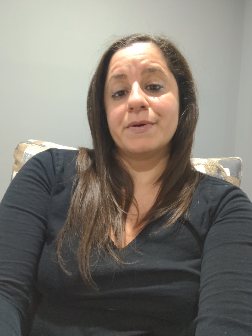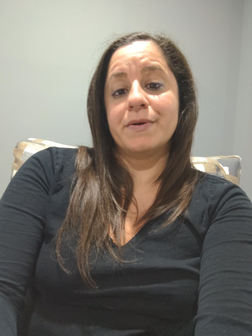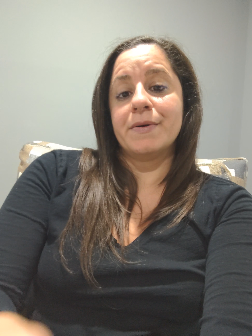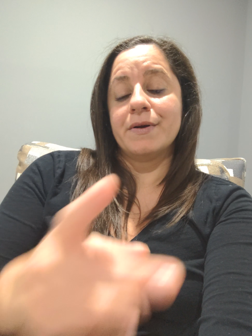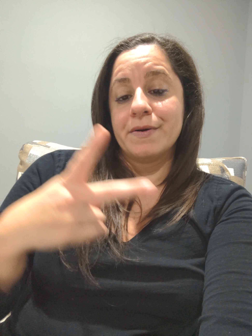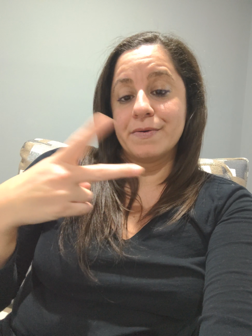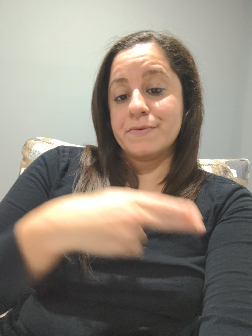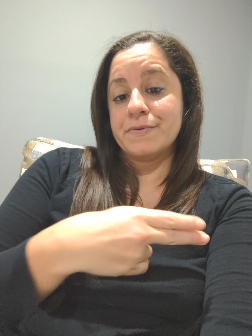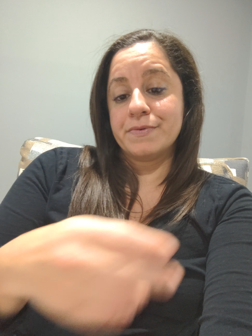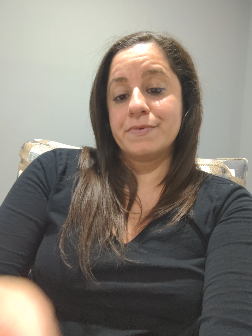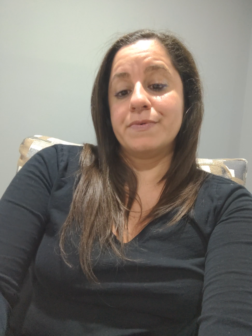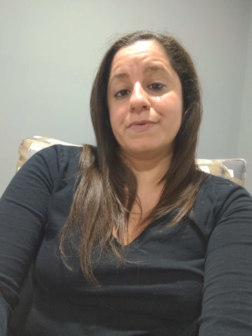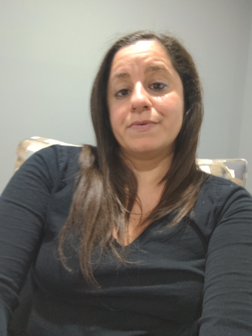cut